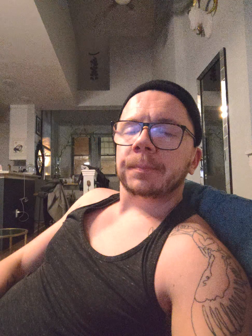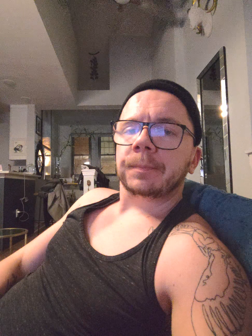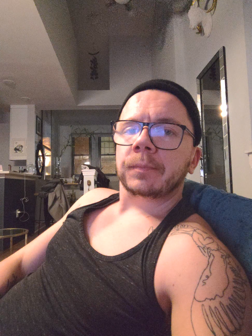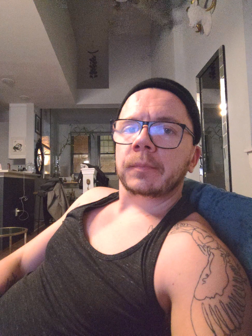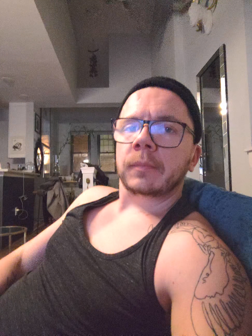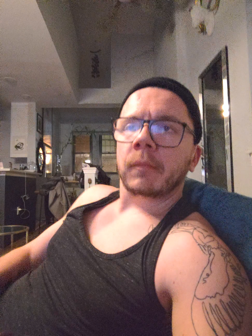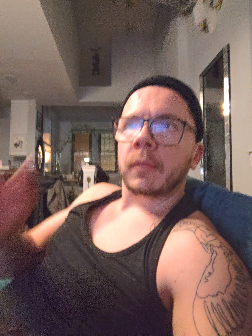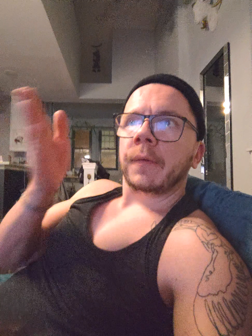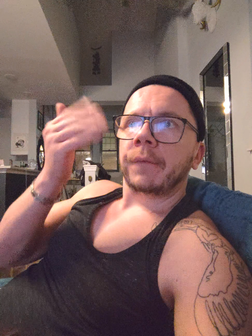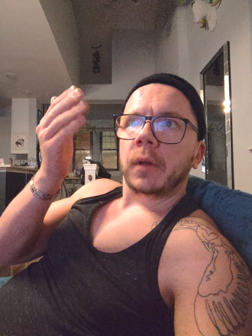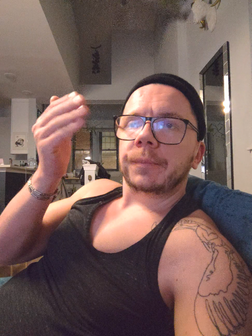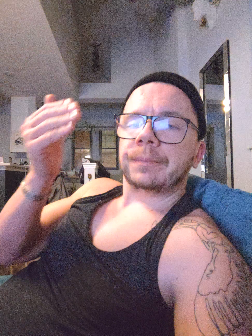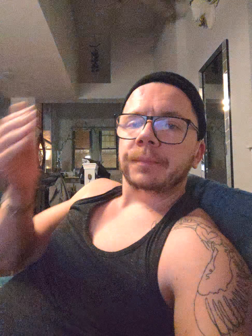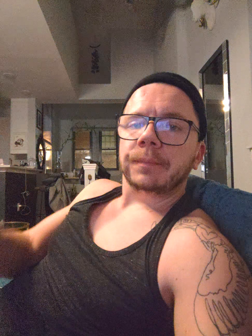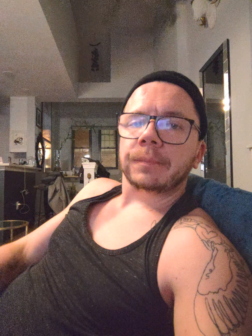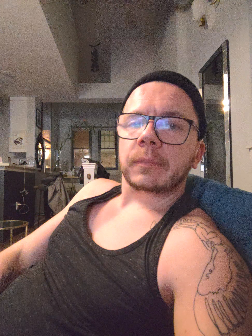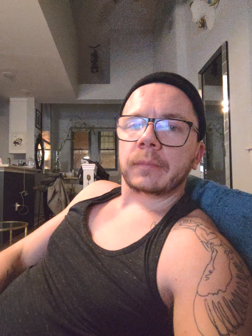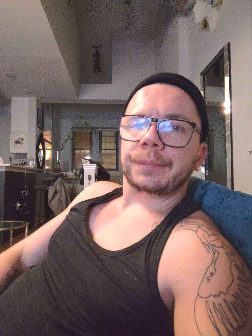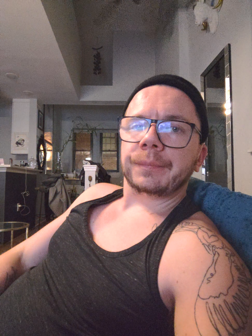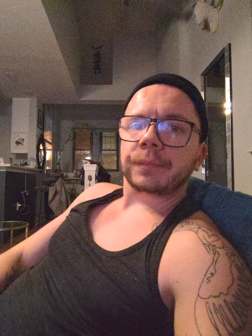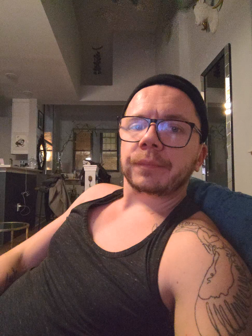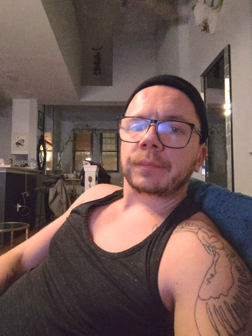flag